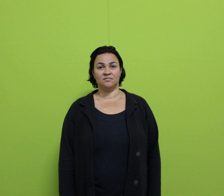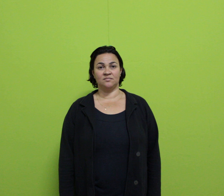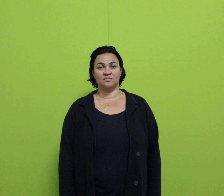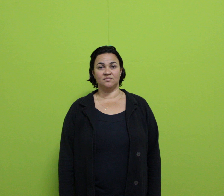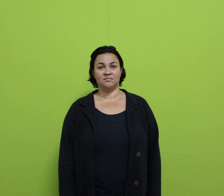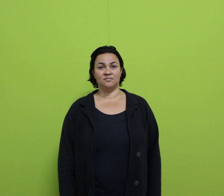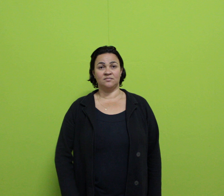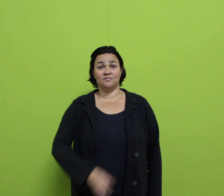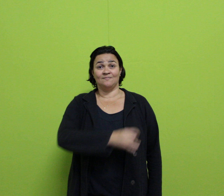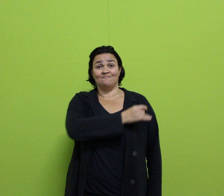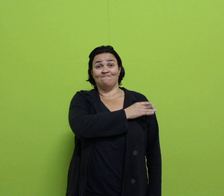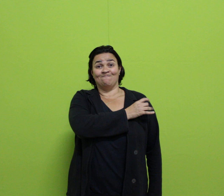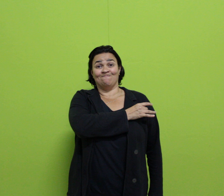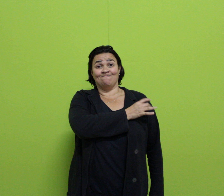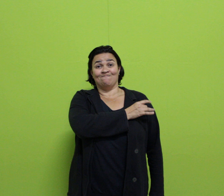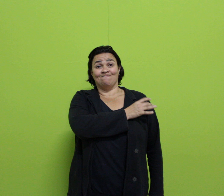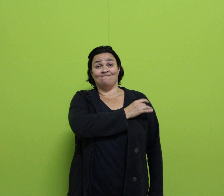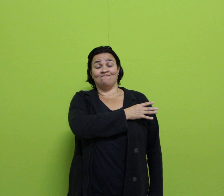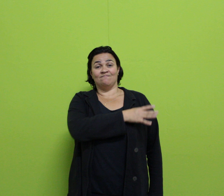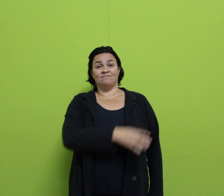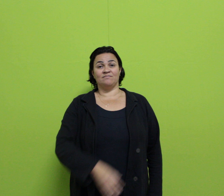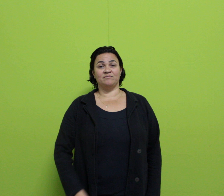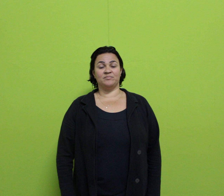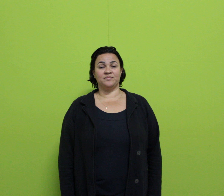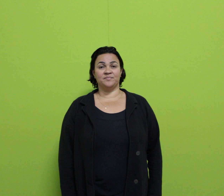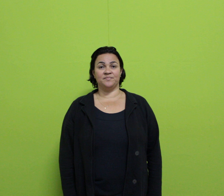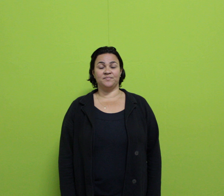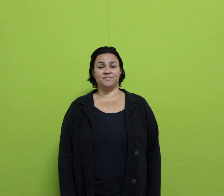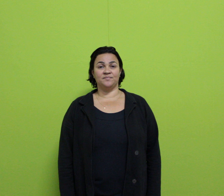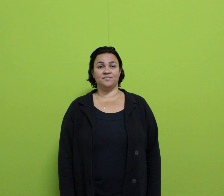medo